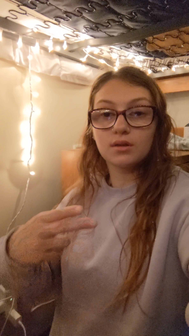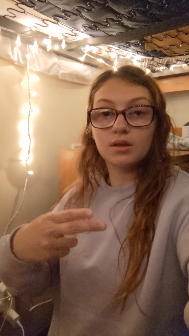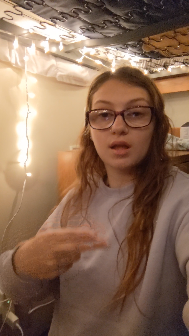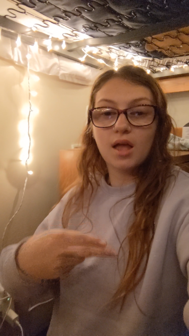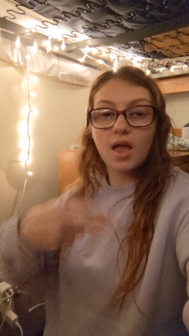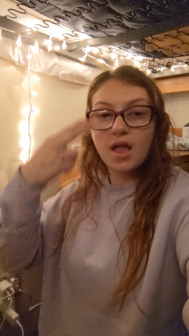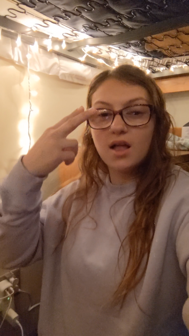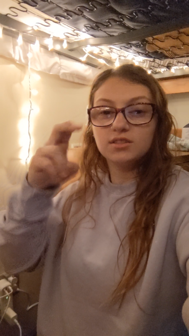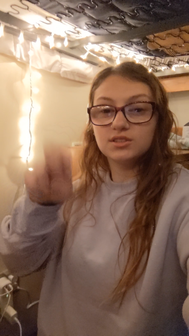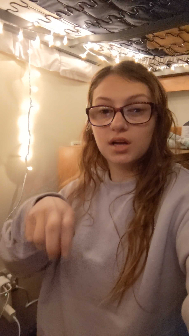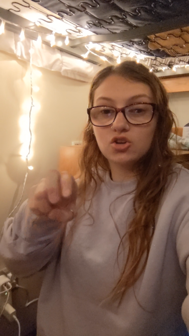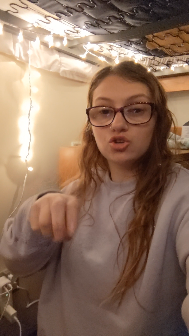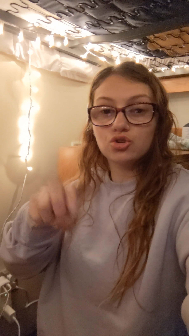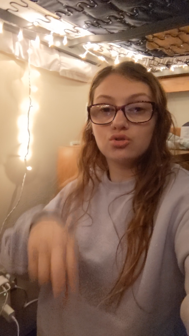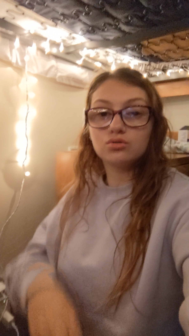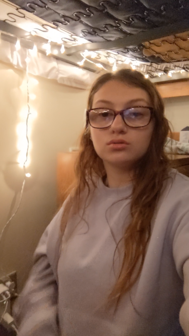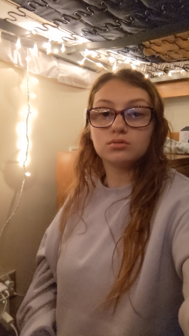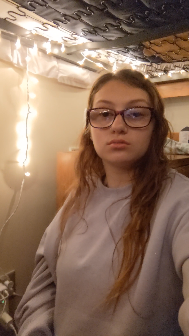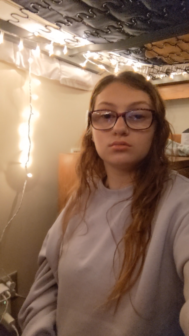high chair